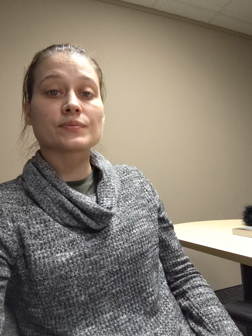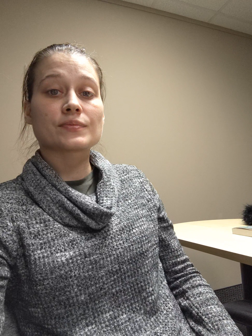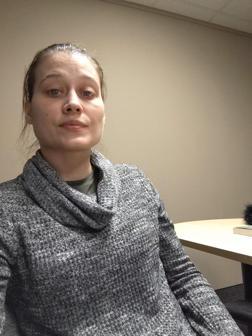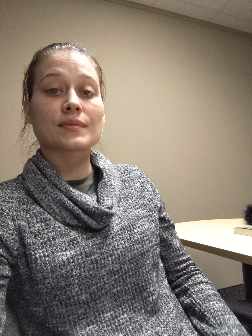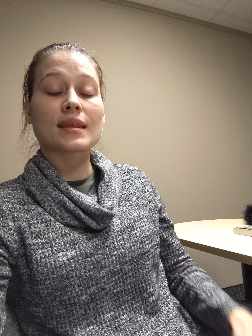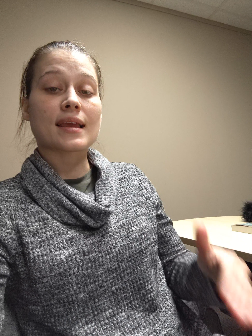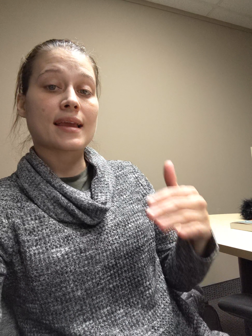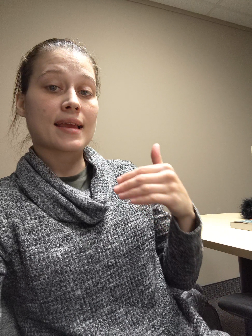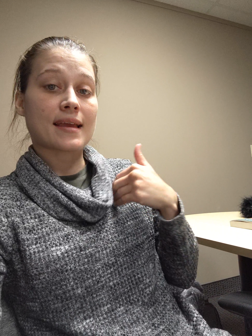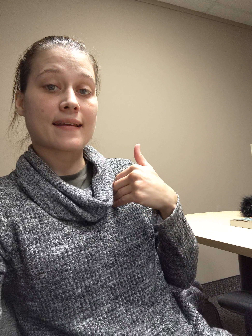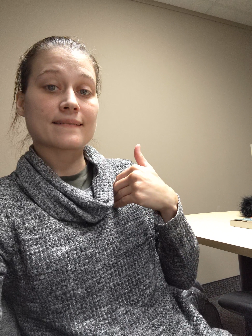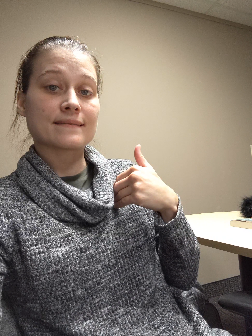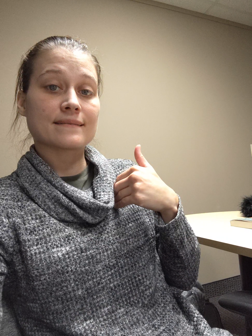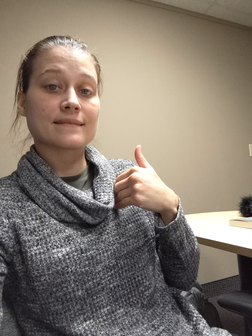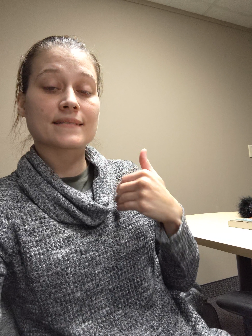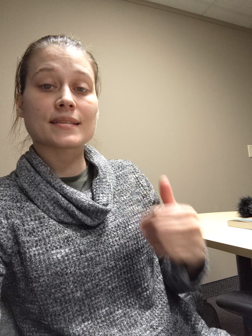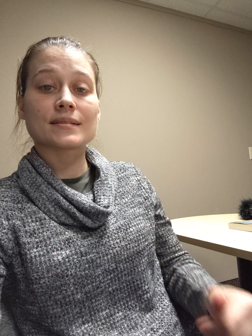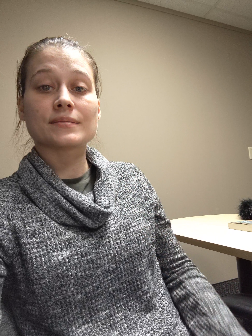have